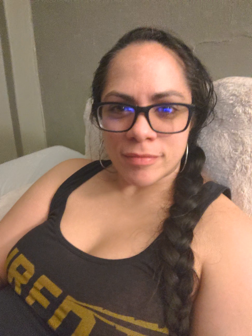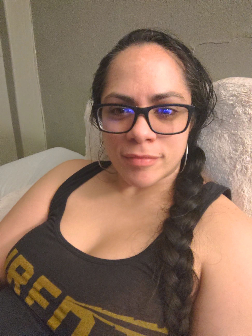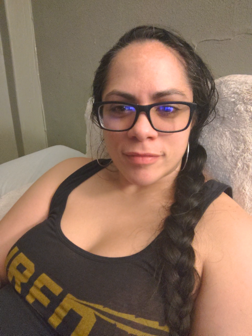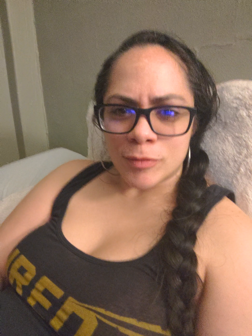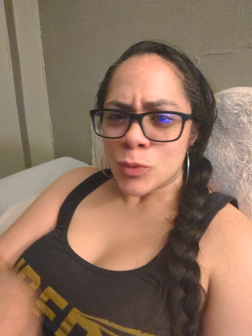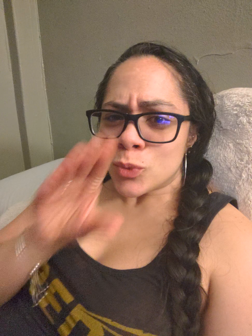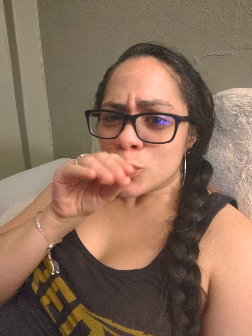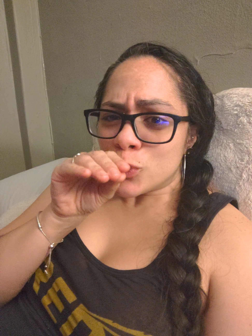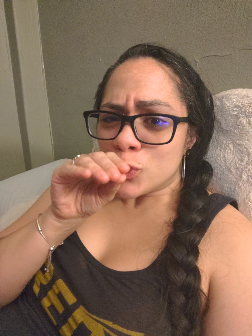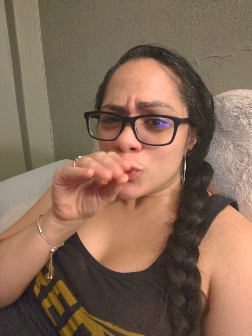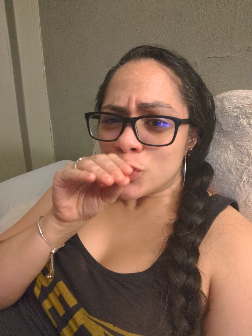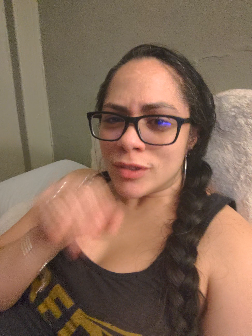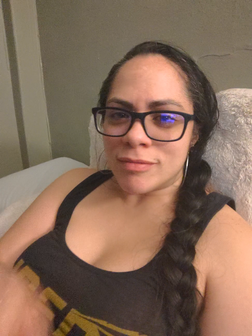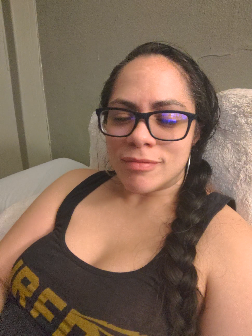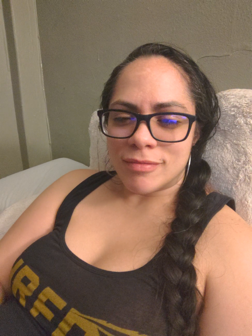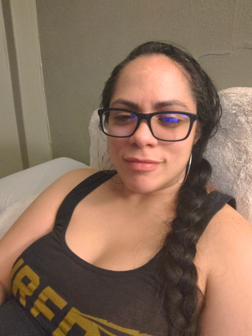goose